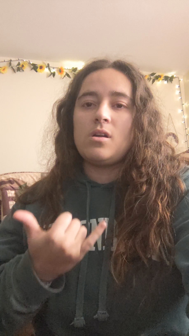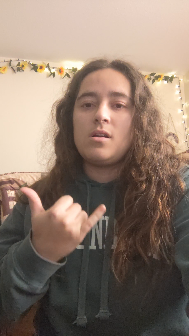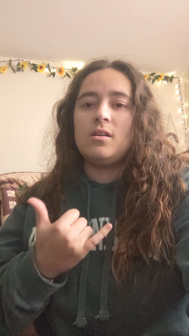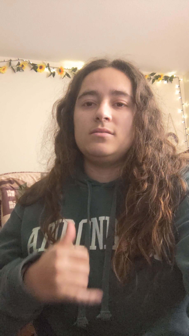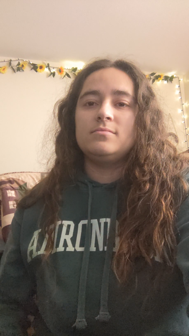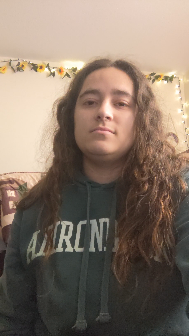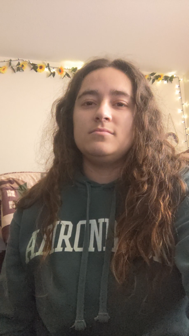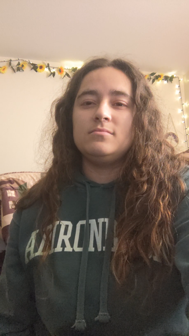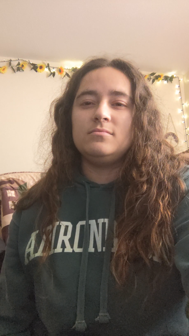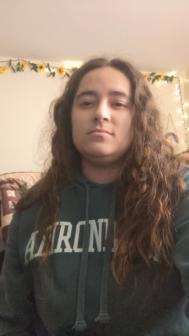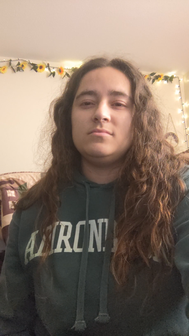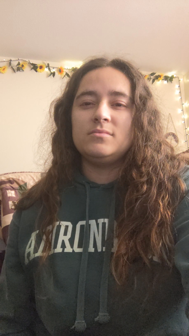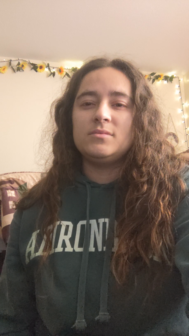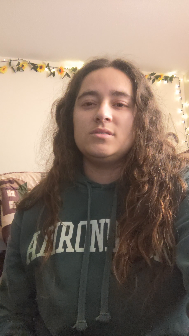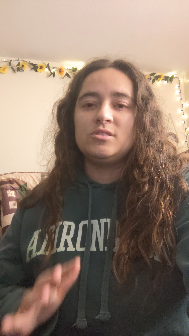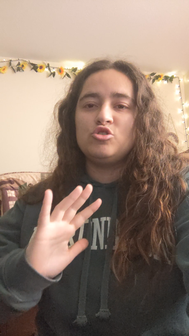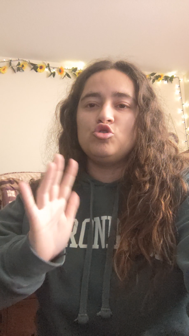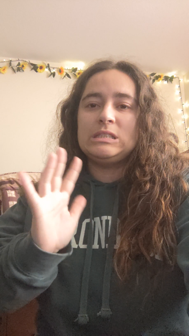cheese